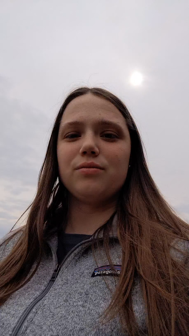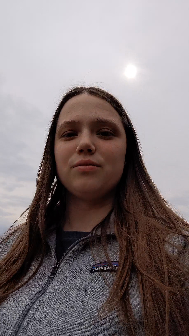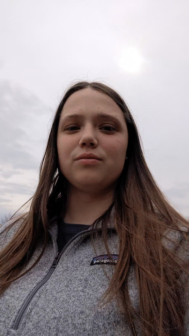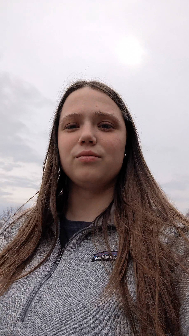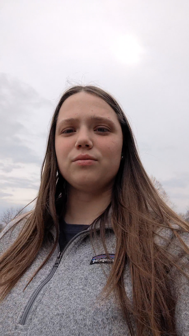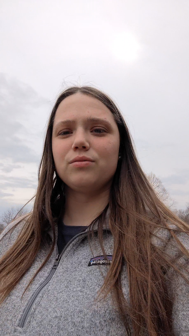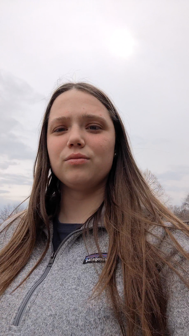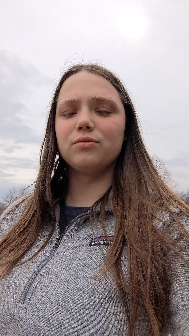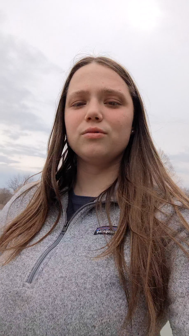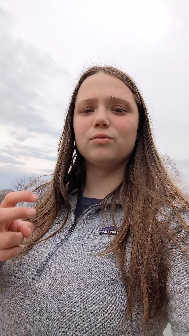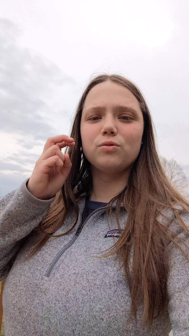hard